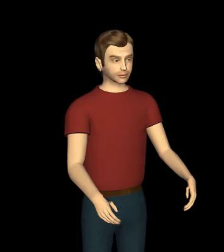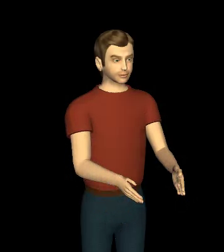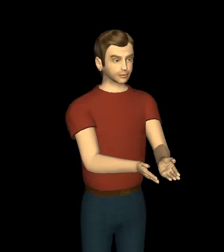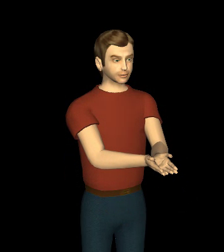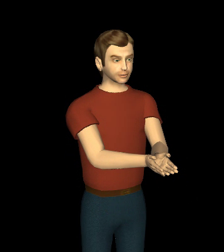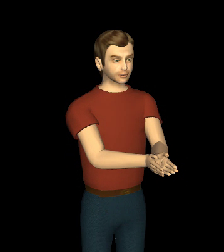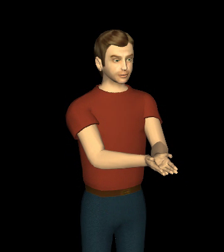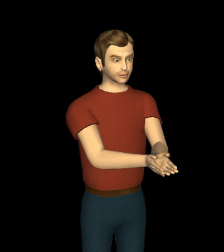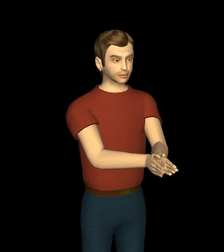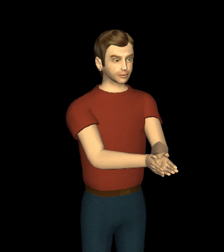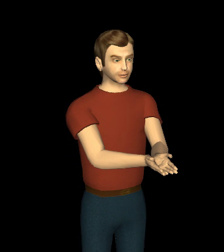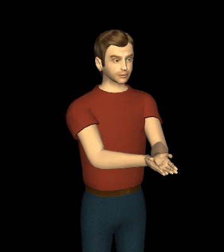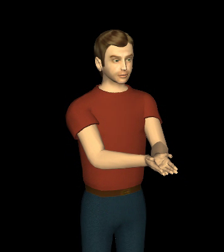كتاب